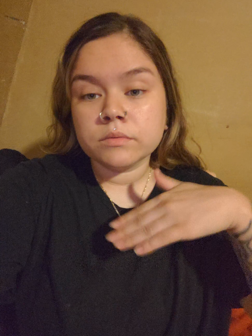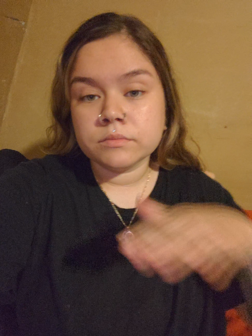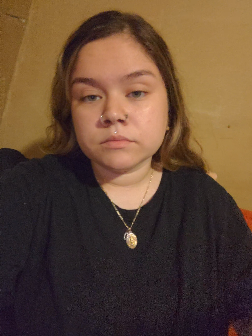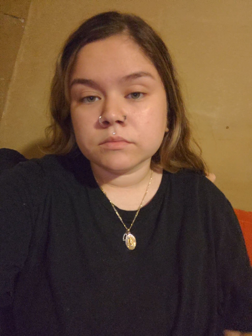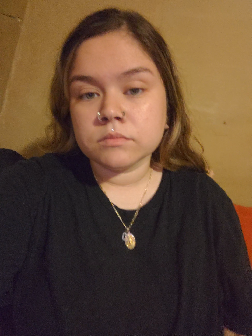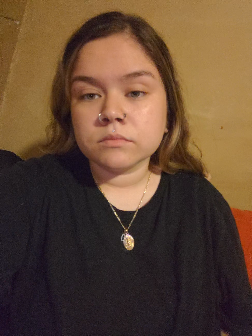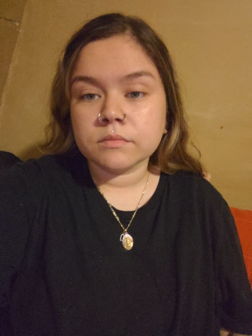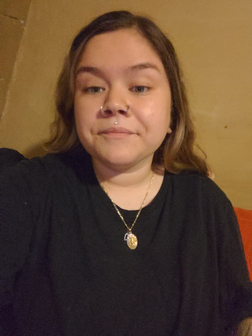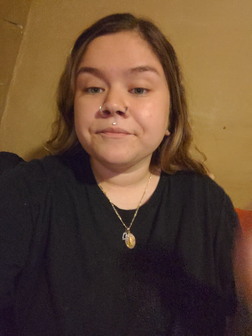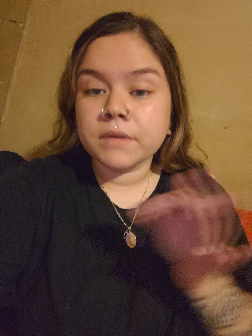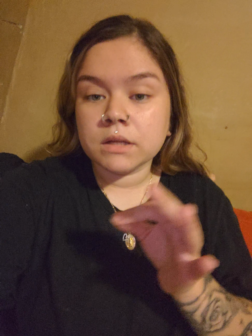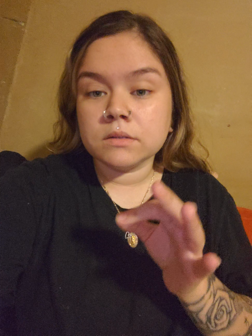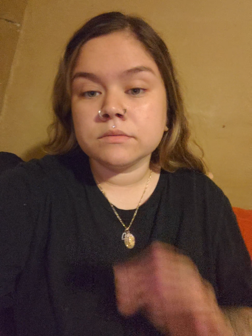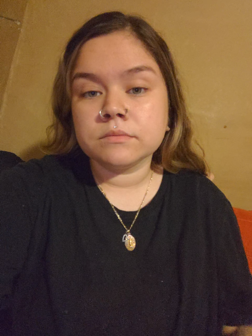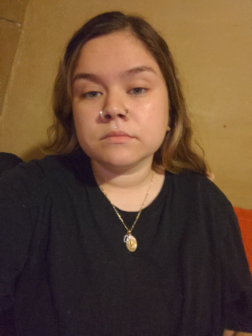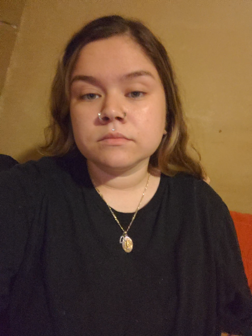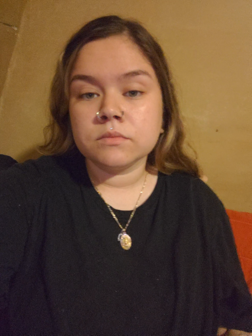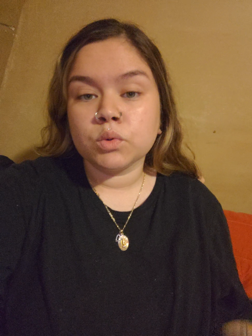fit